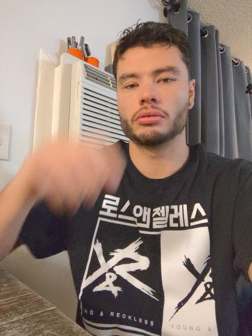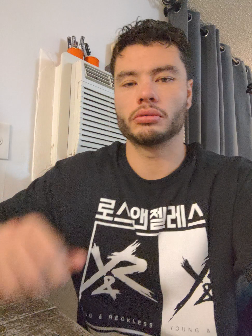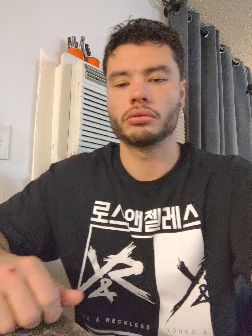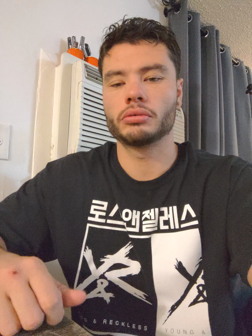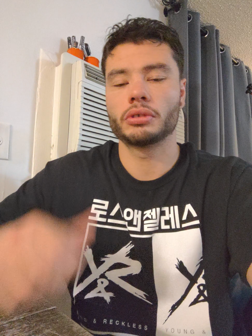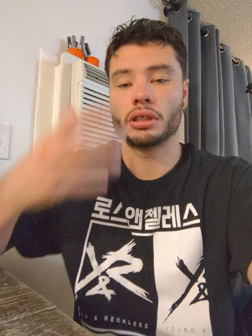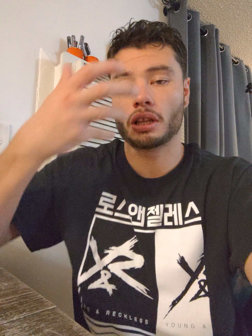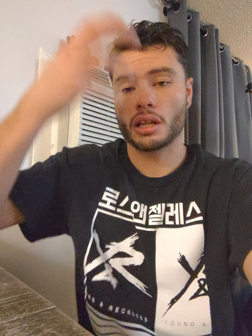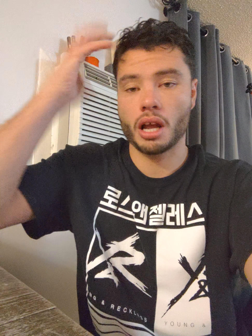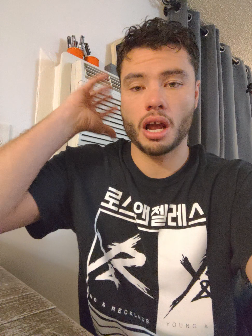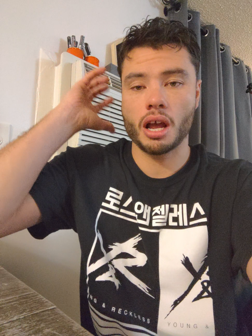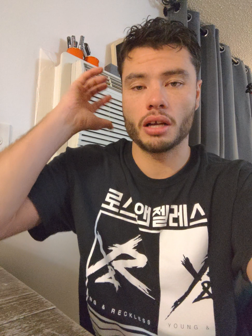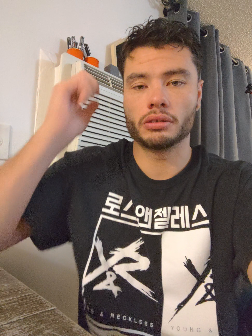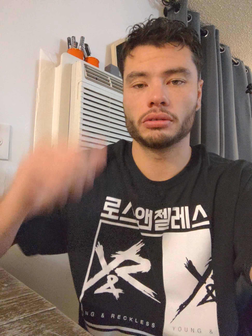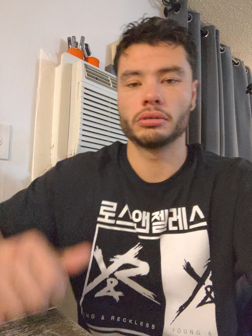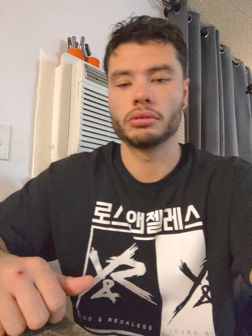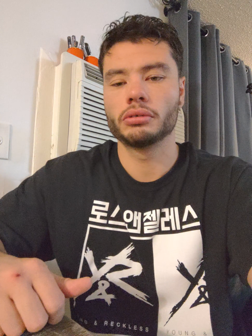lion